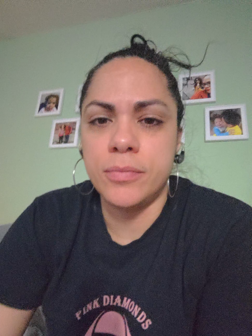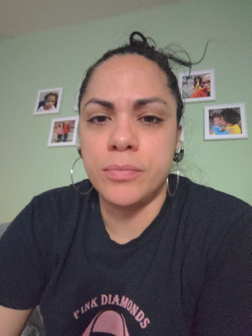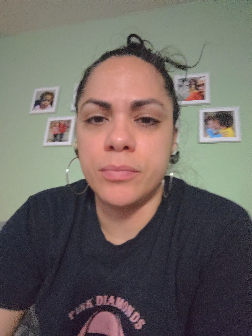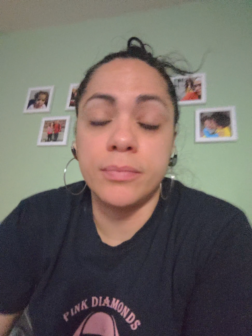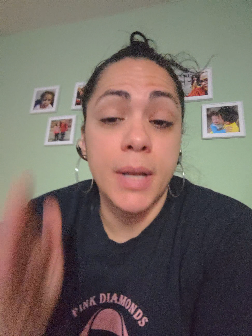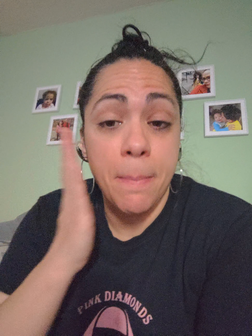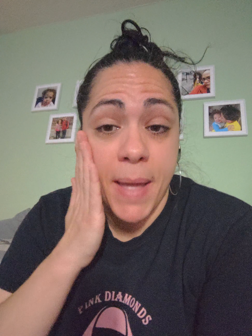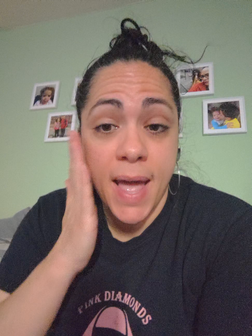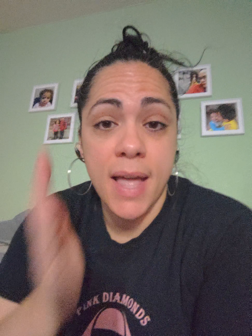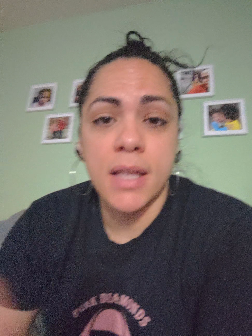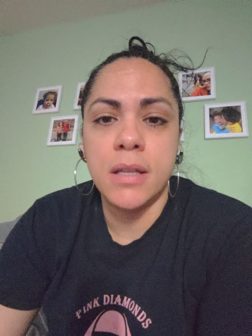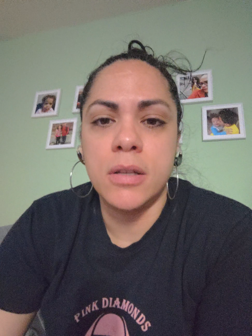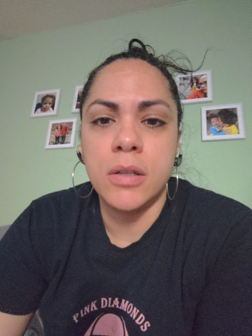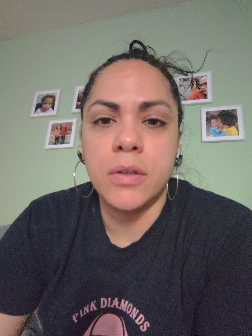bed